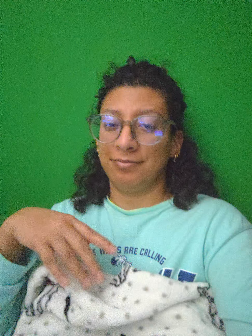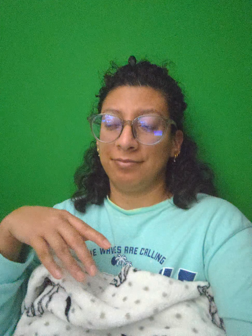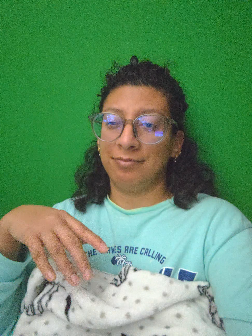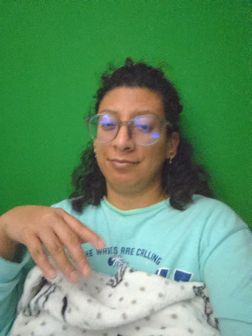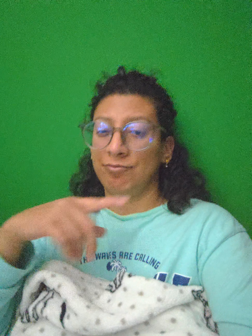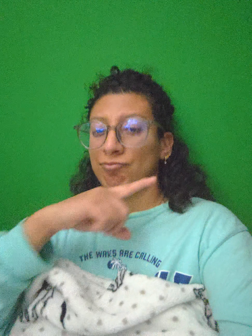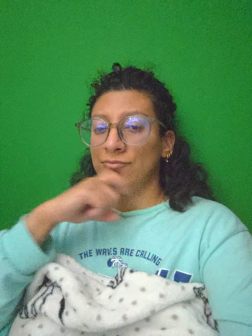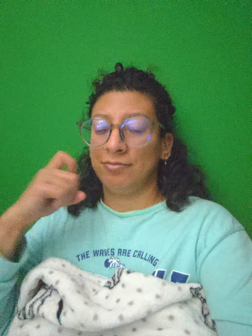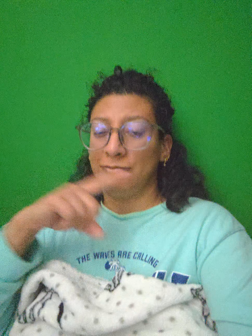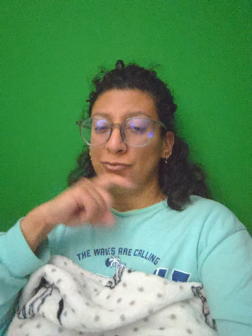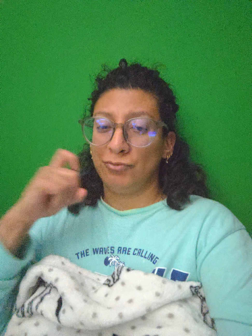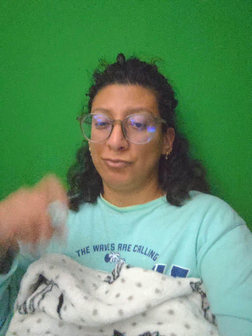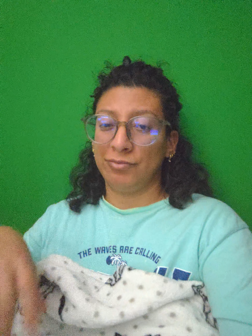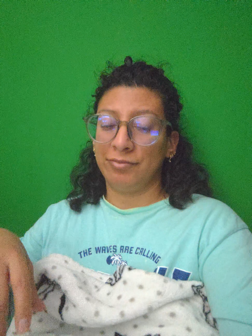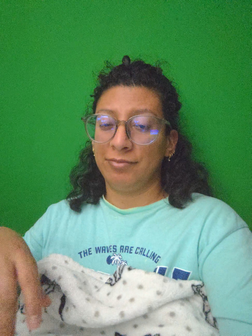dryer